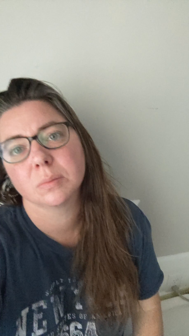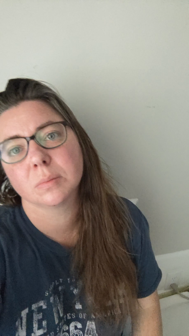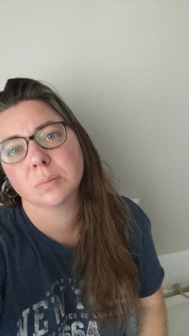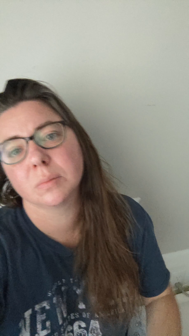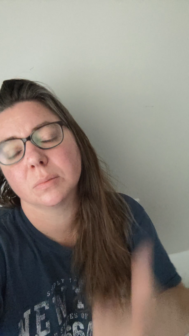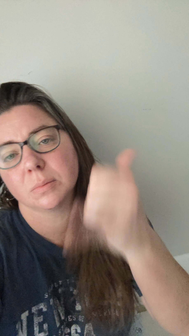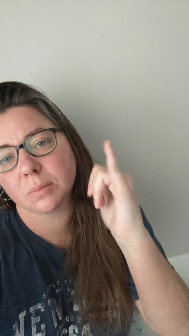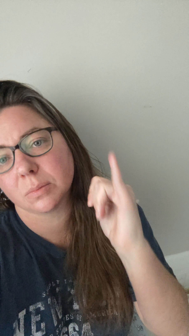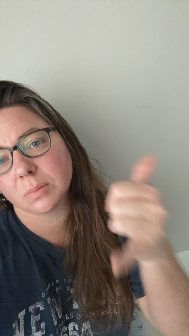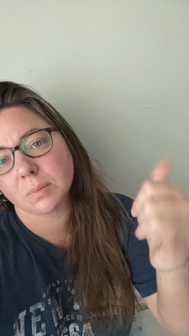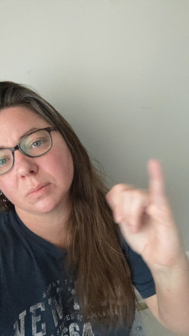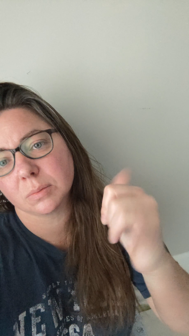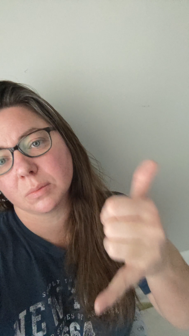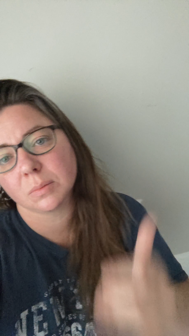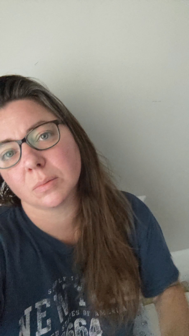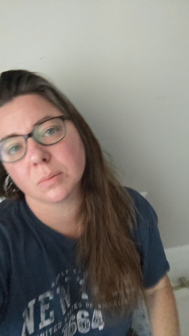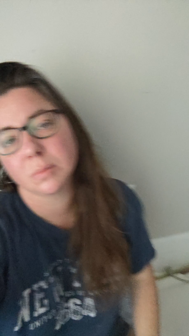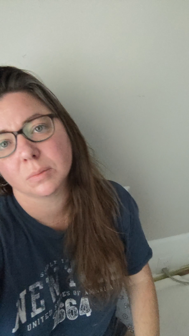rocking chair